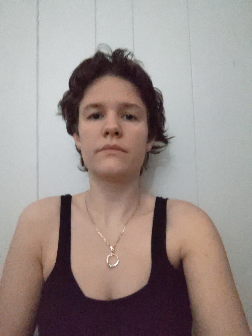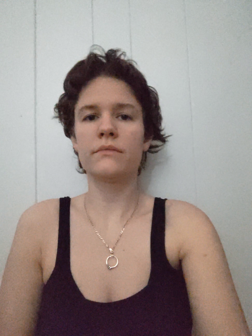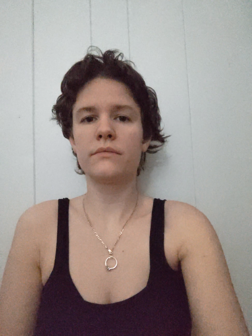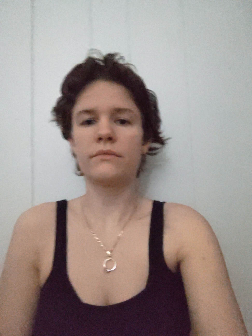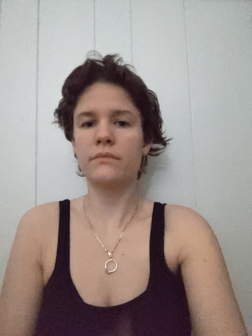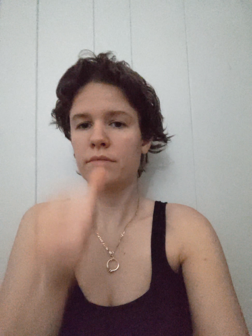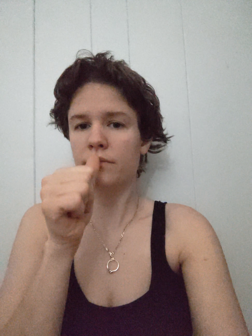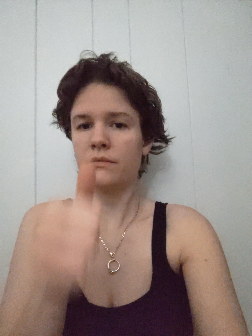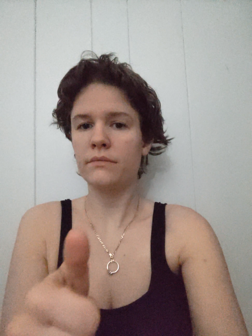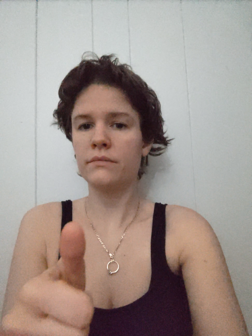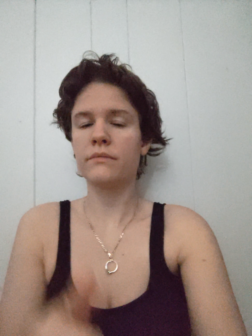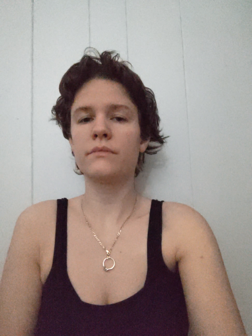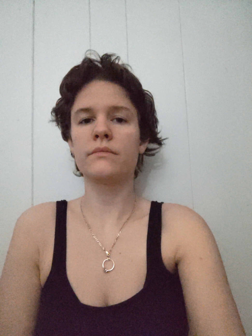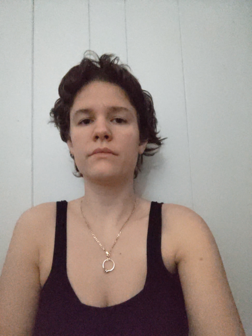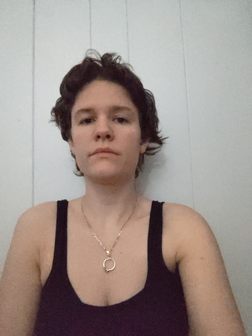nuts